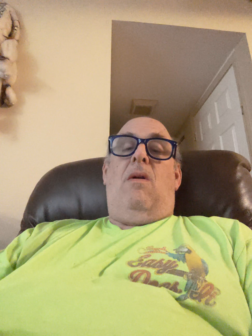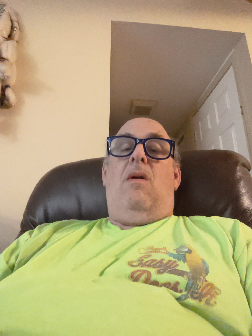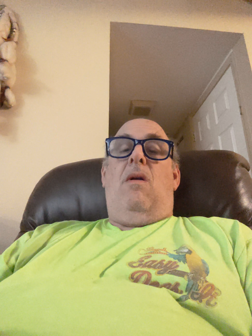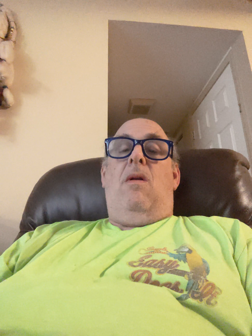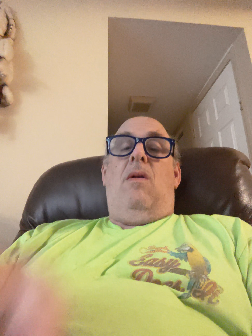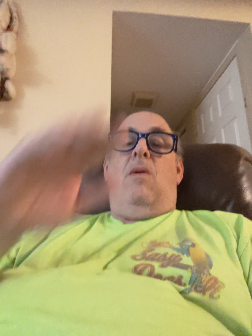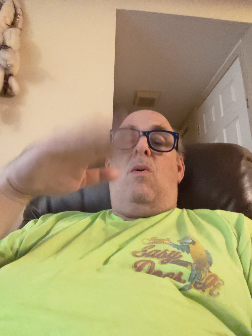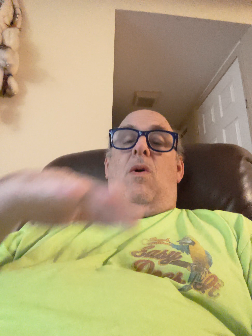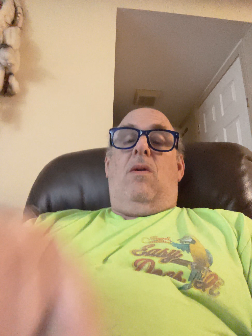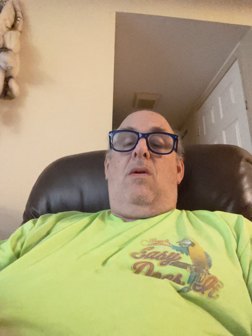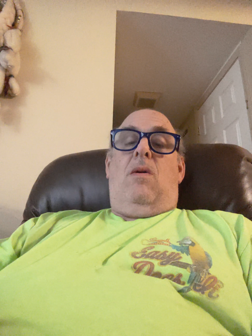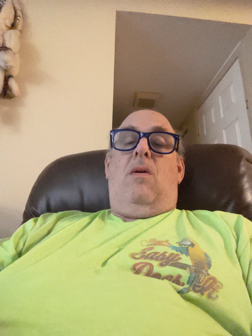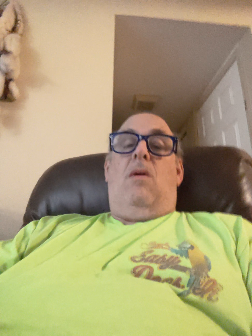on